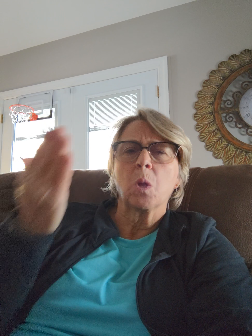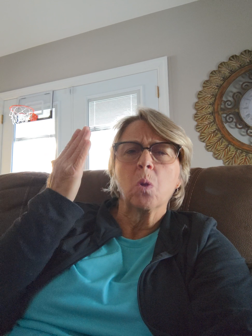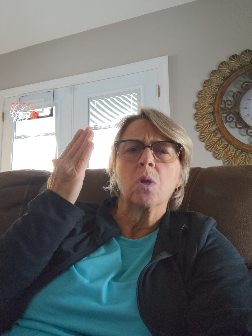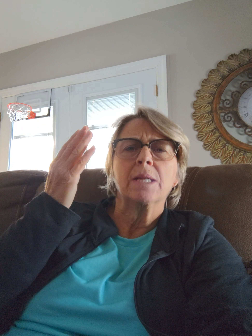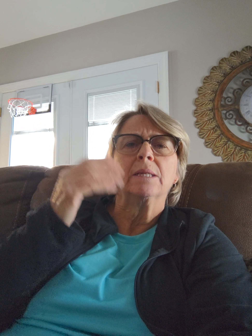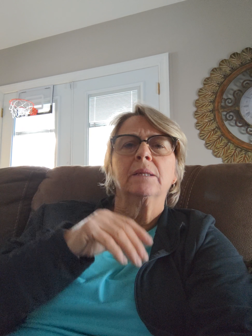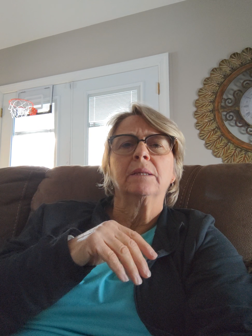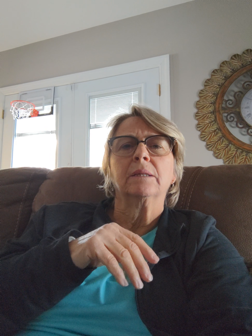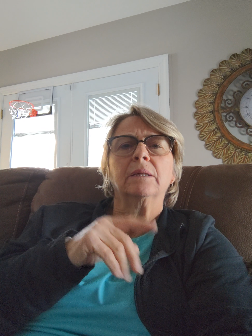morning